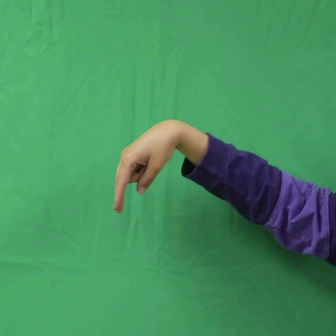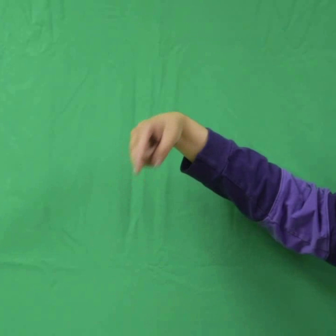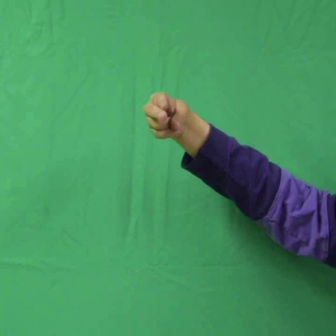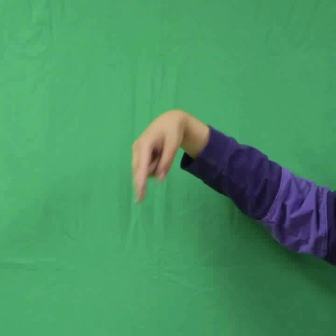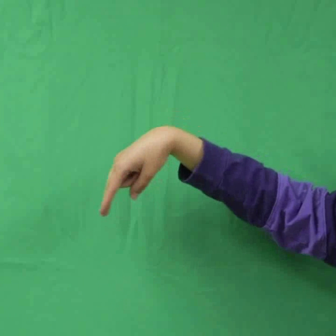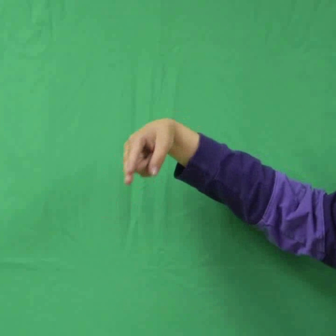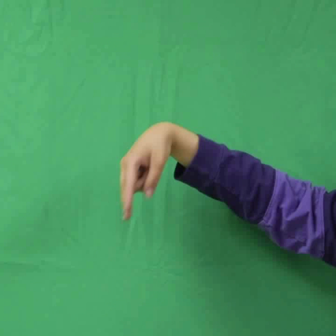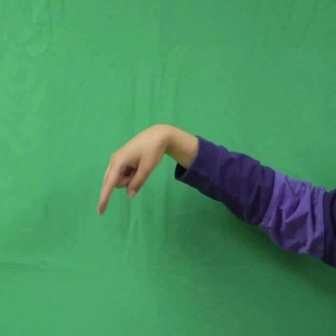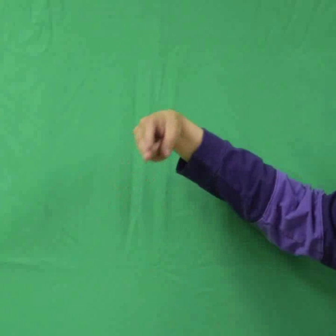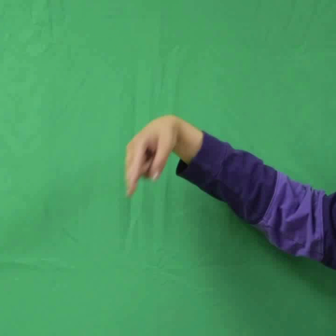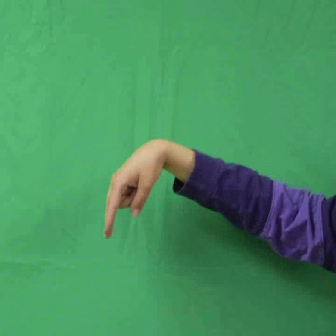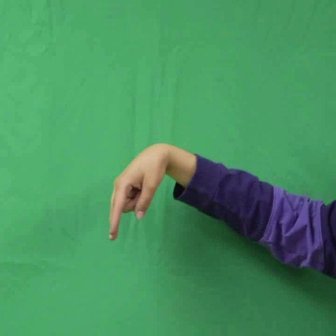Ñ